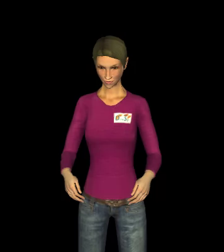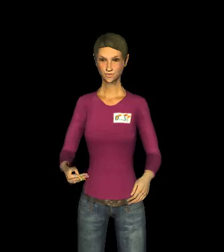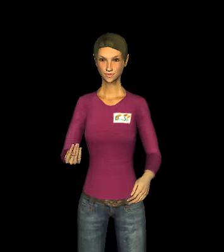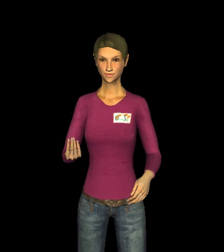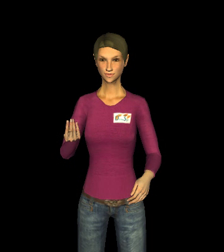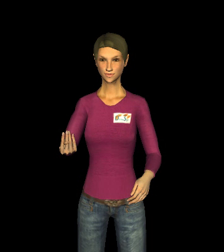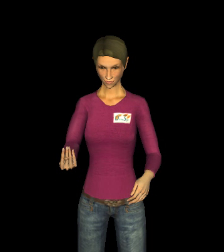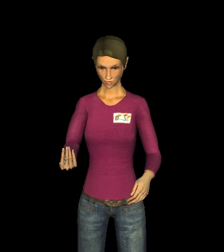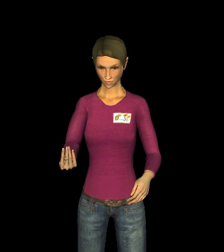يعطي